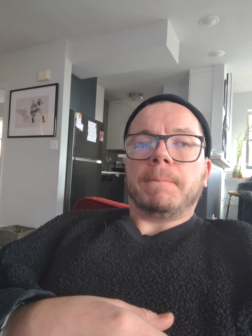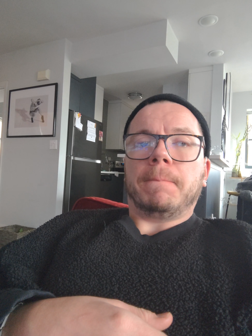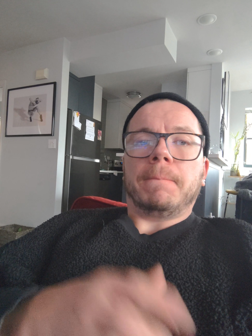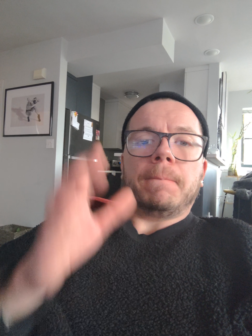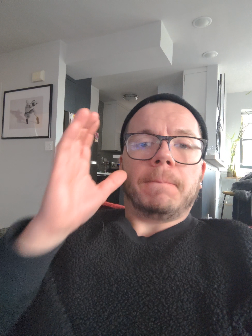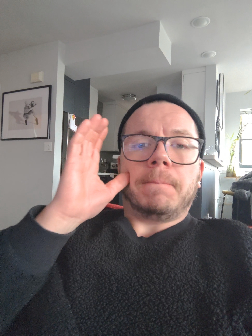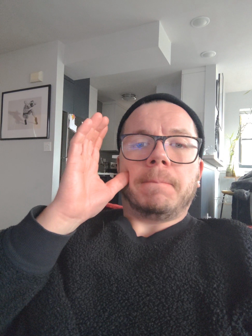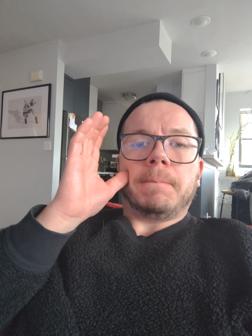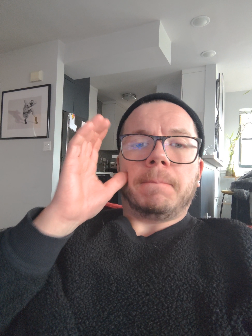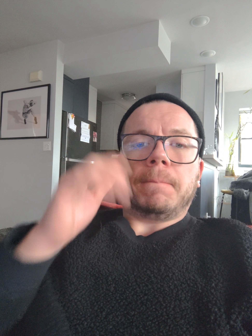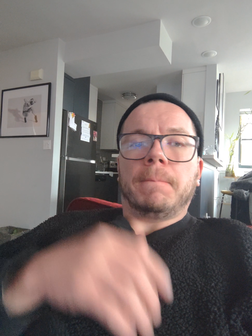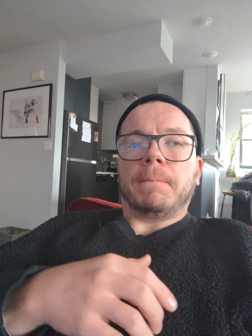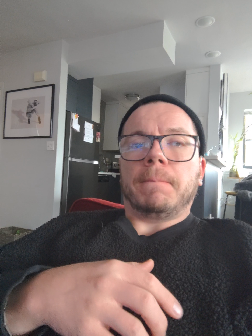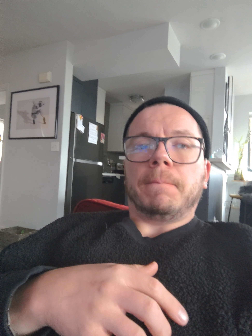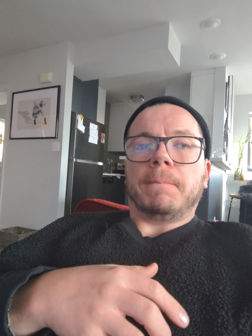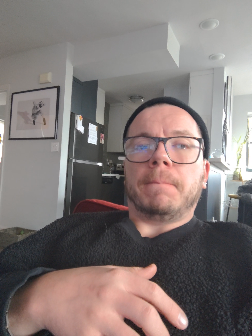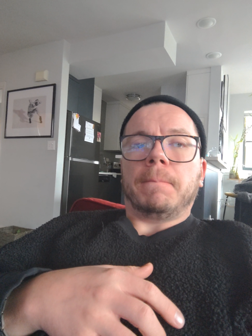listen